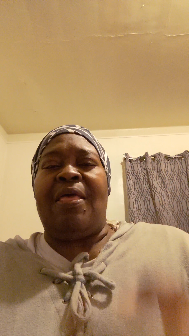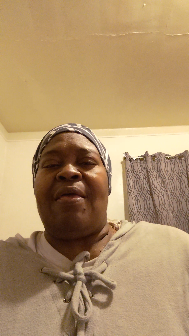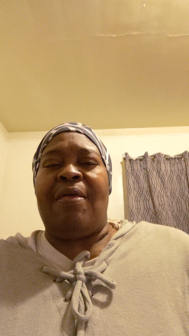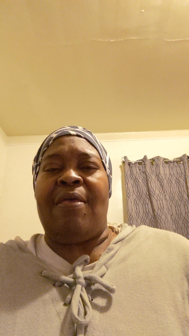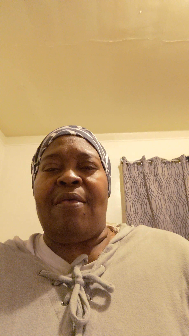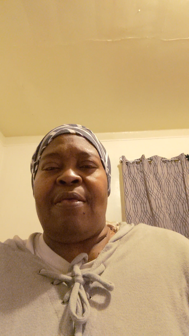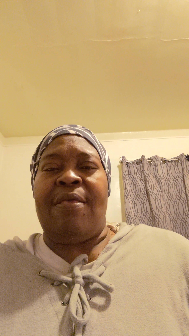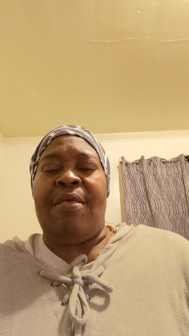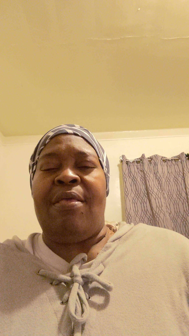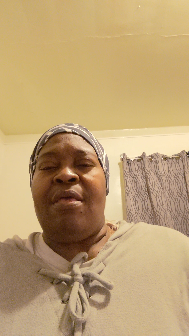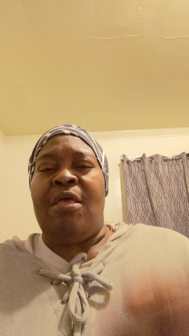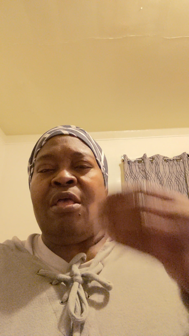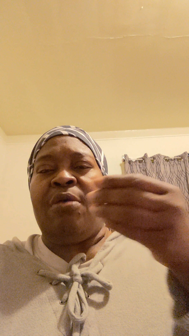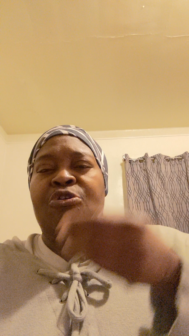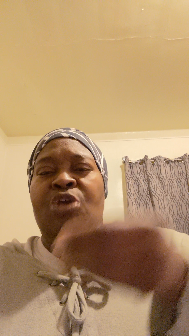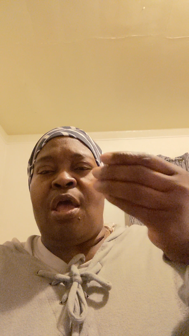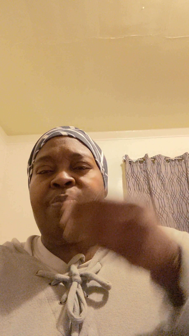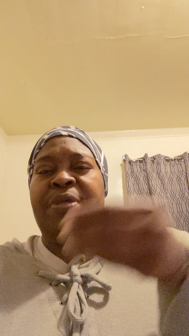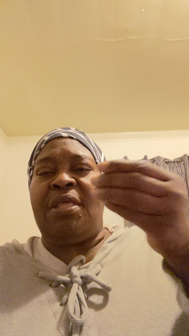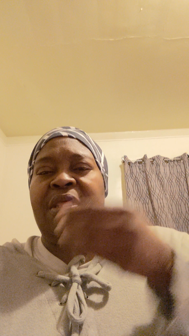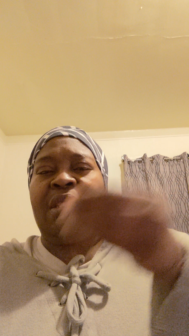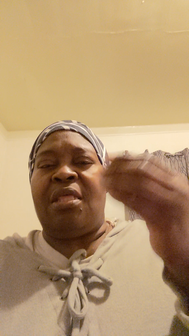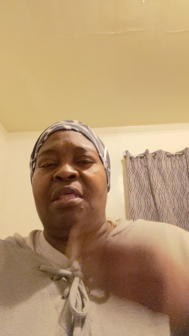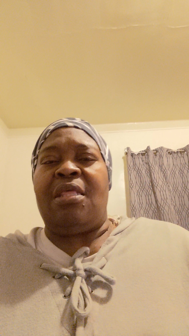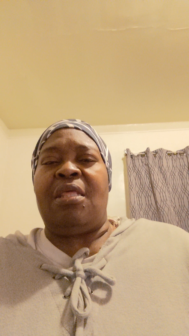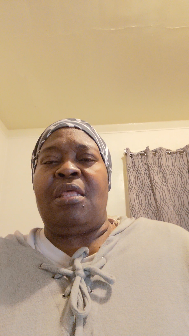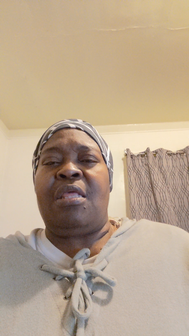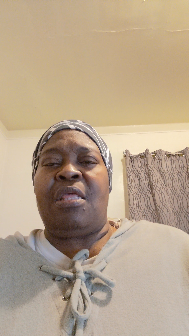shopping